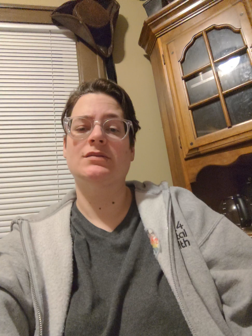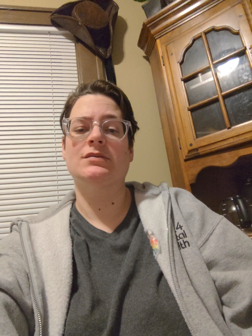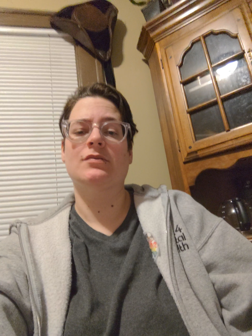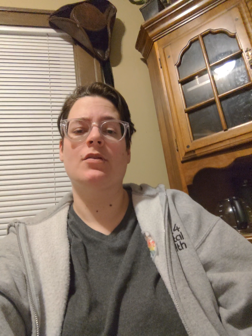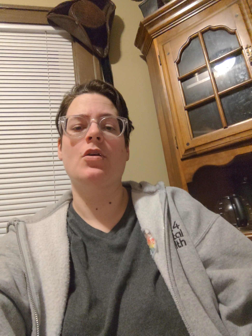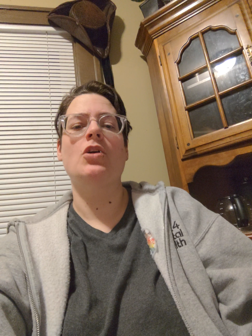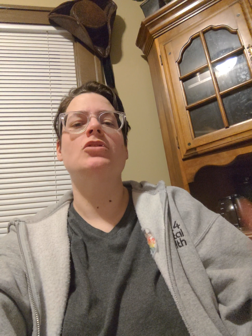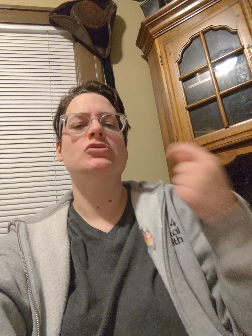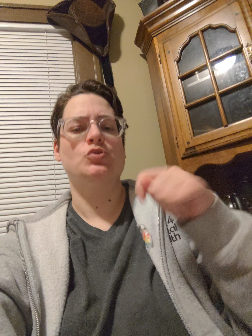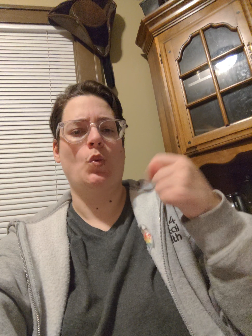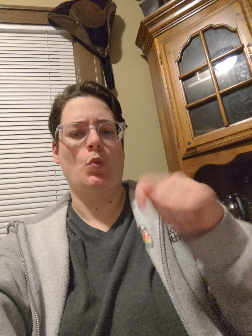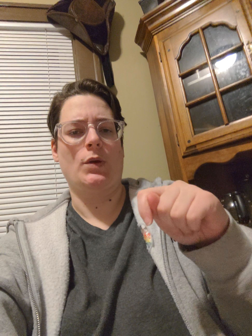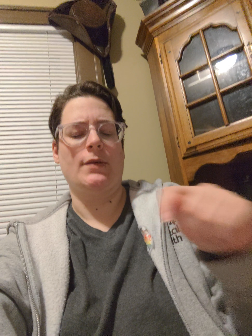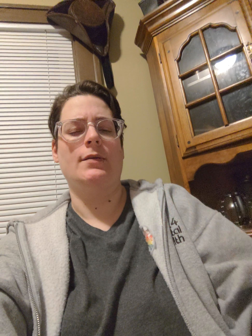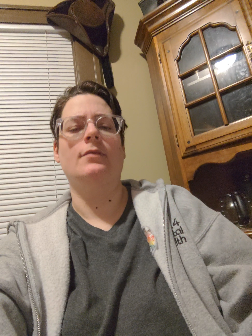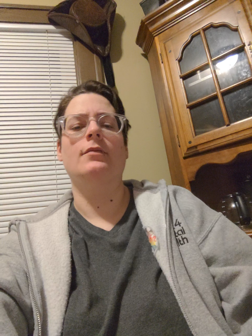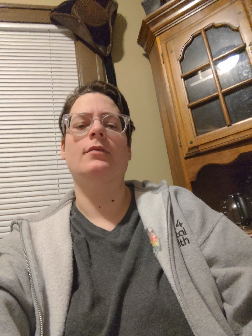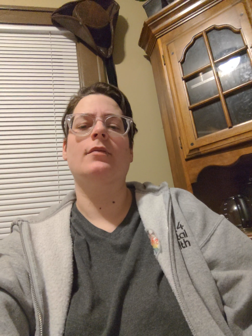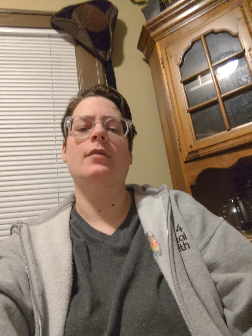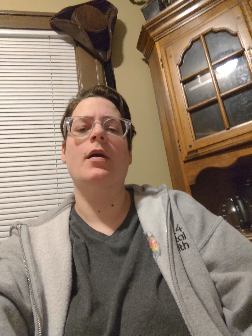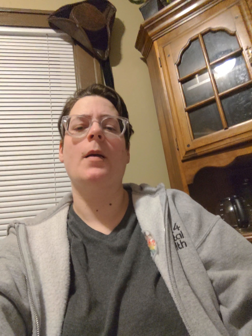toy